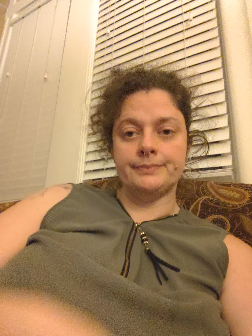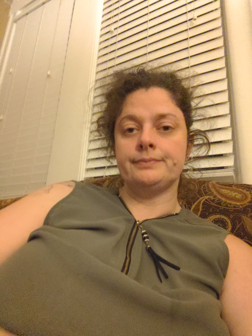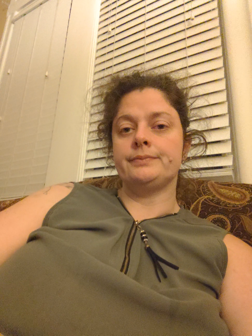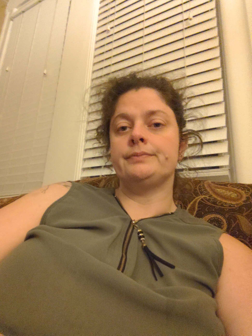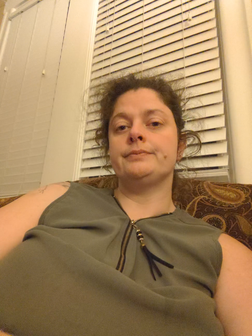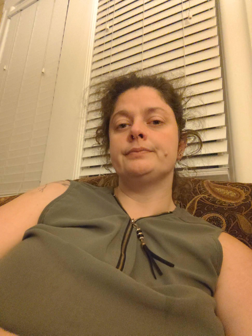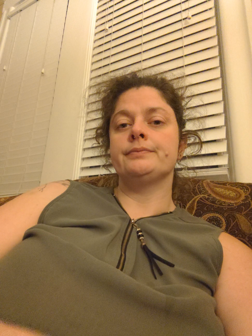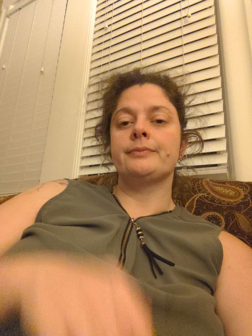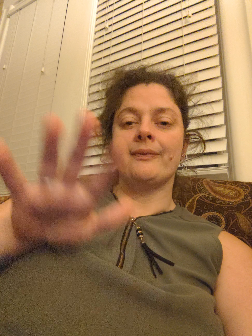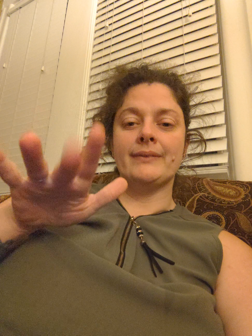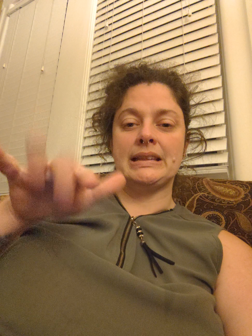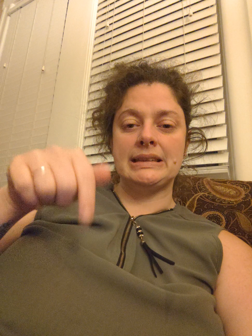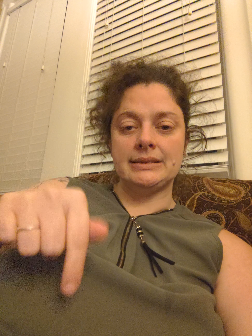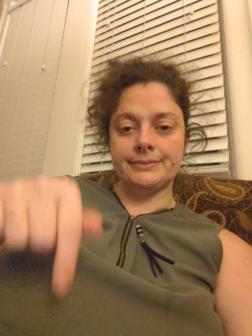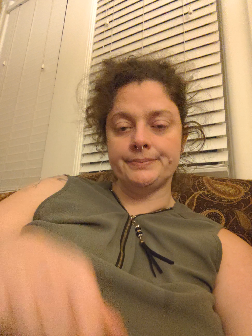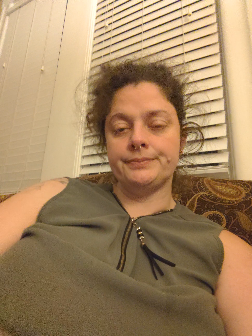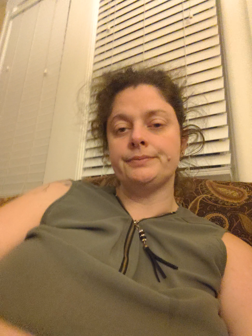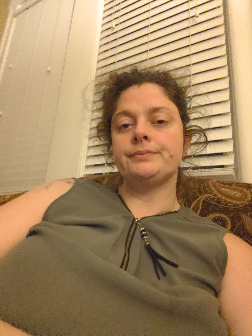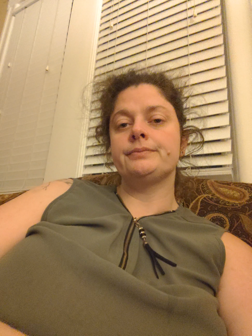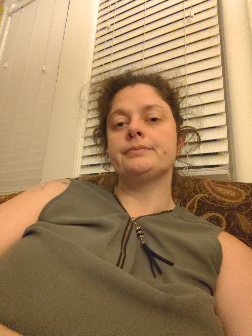feet